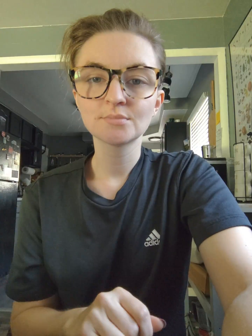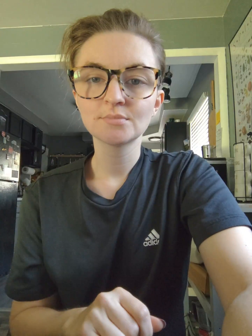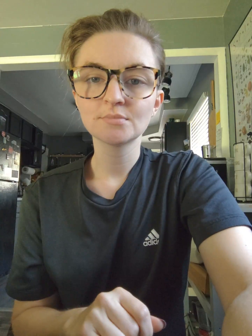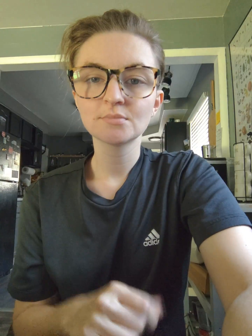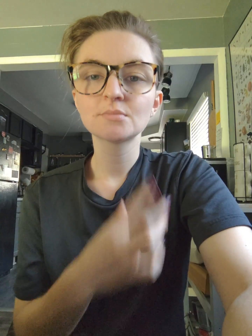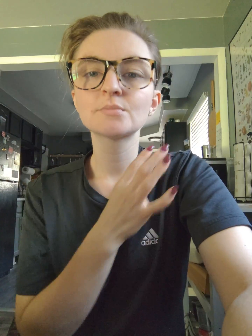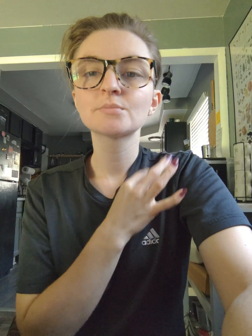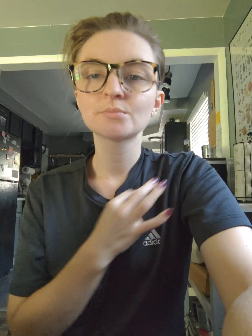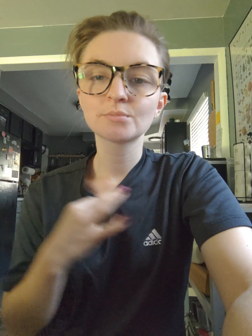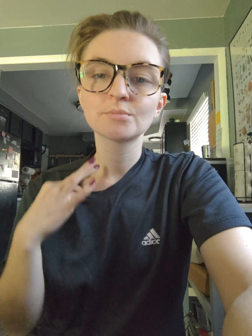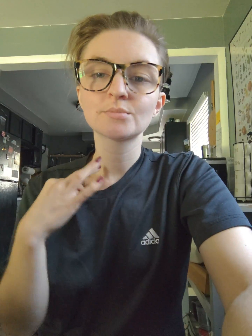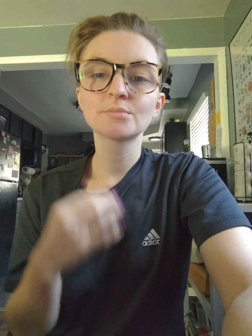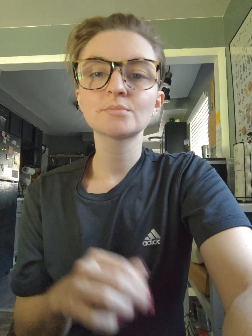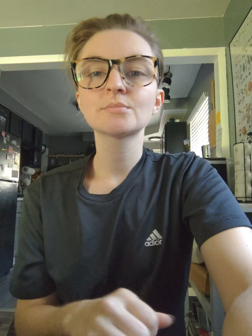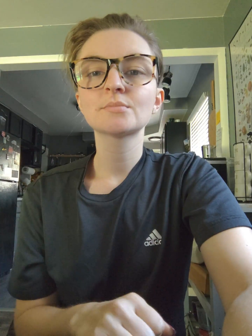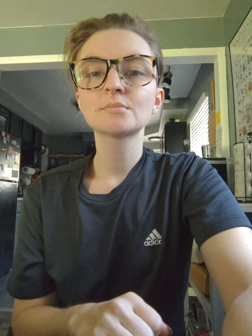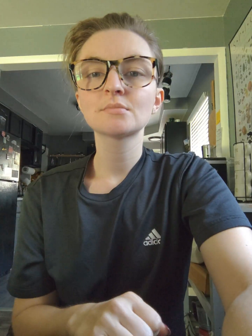necklace